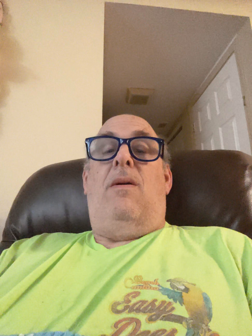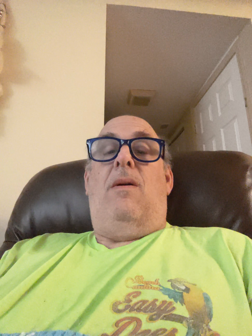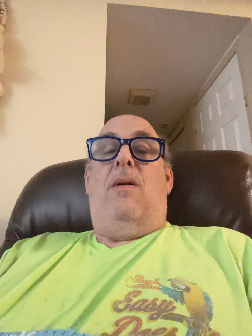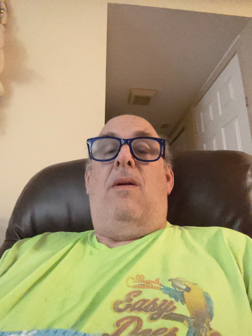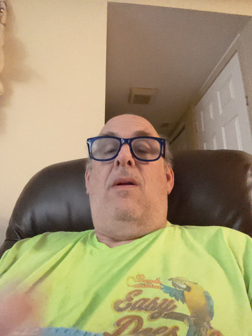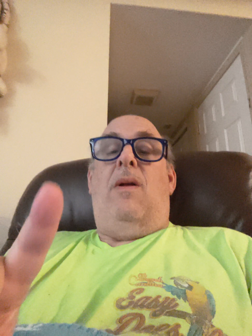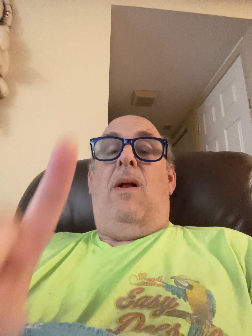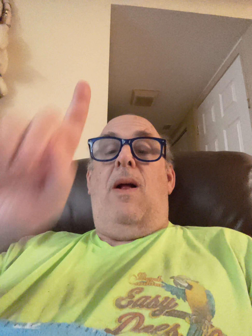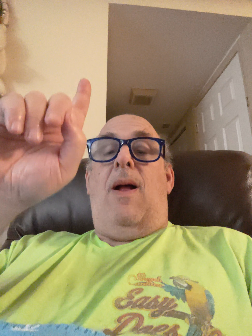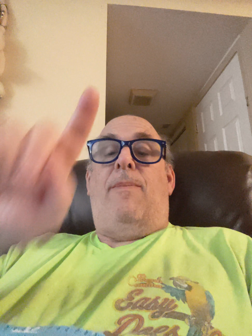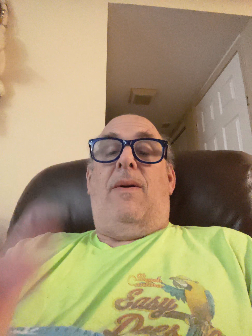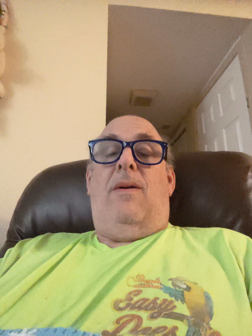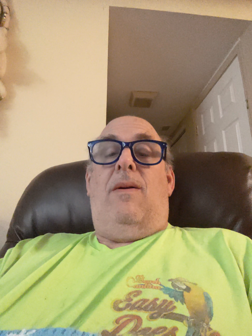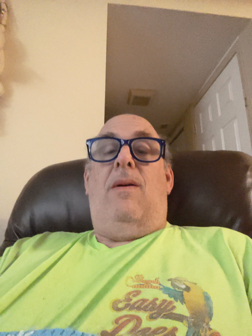up